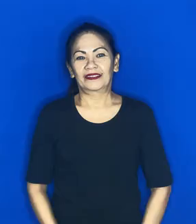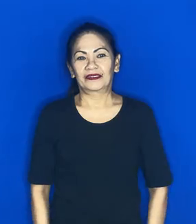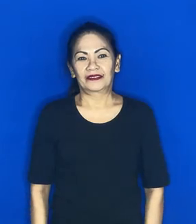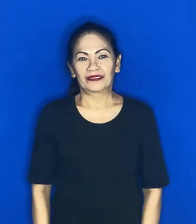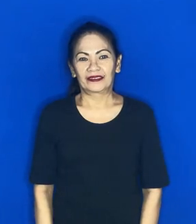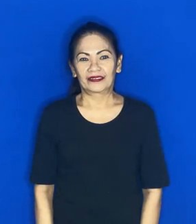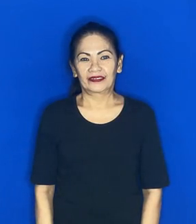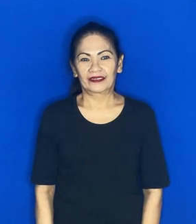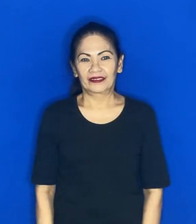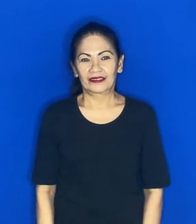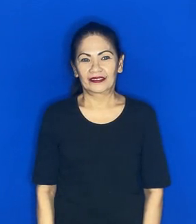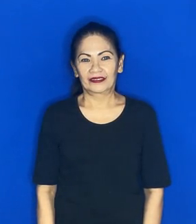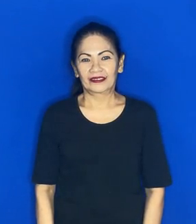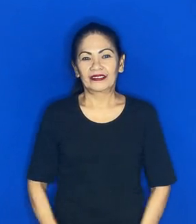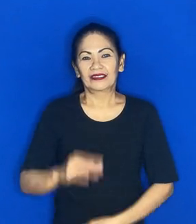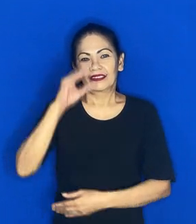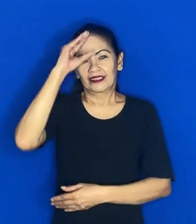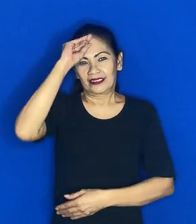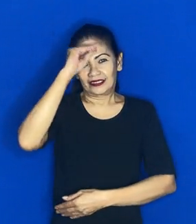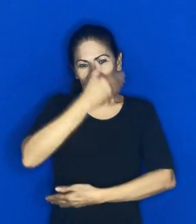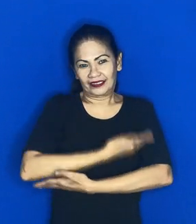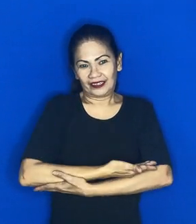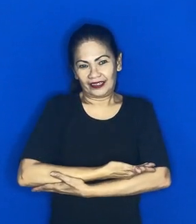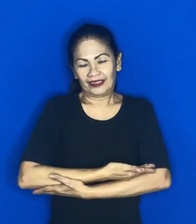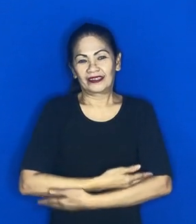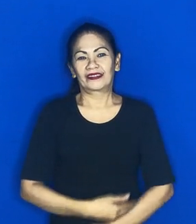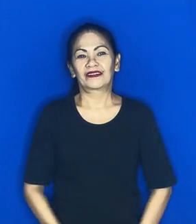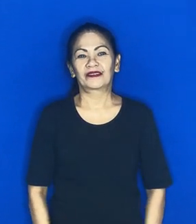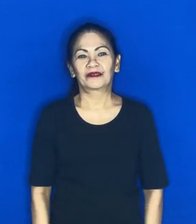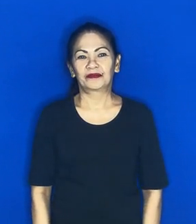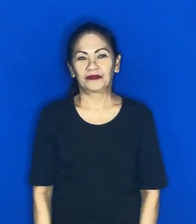son